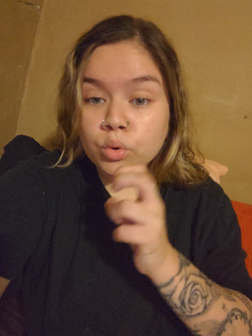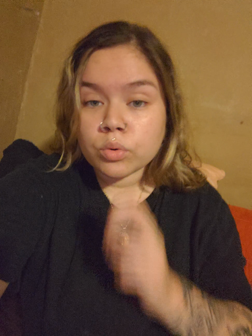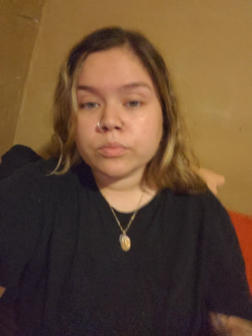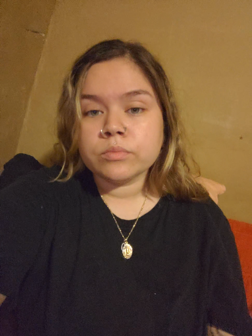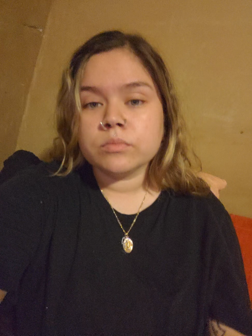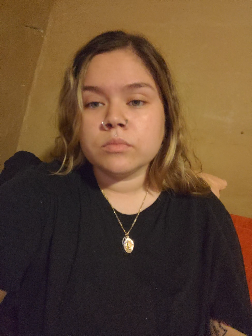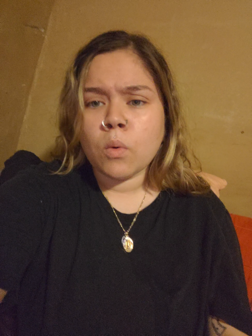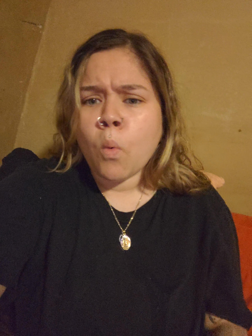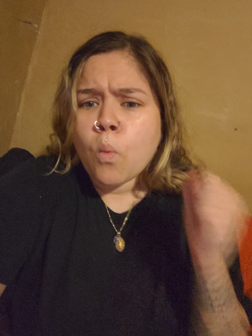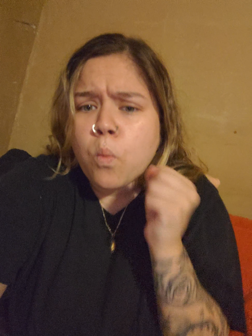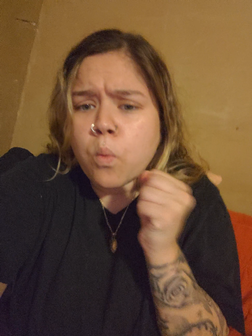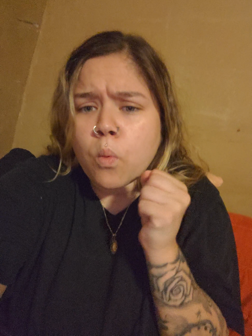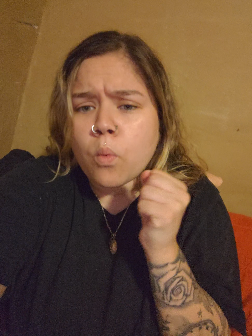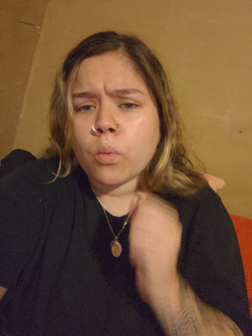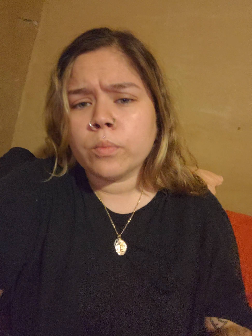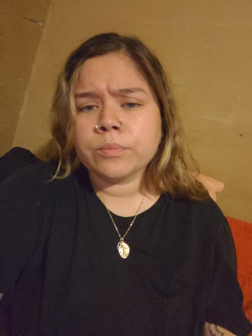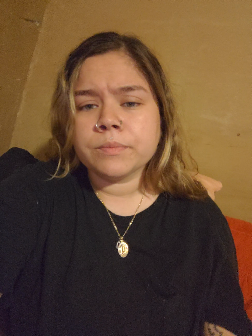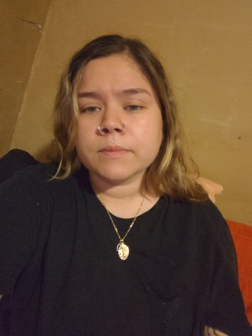cold